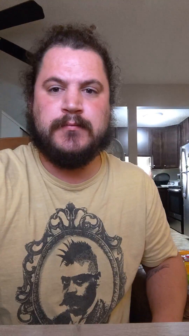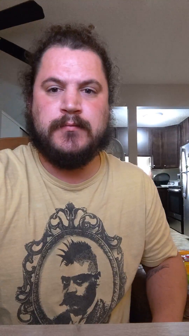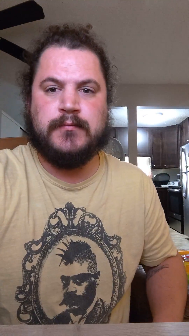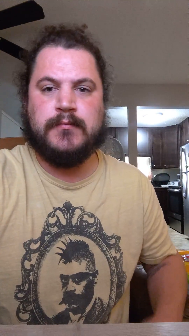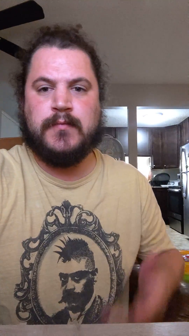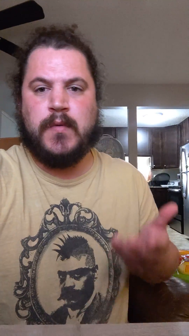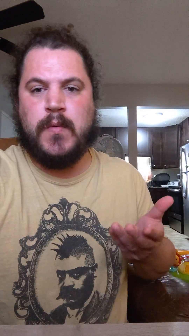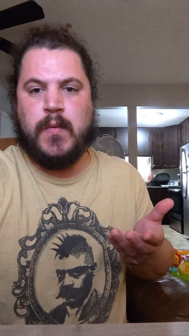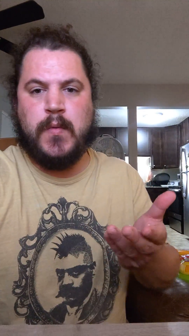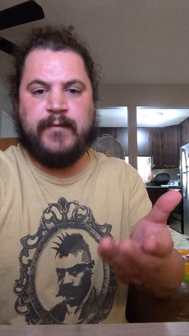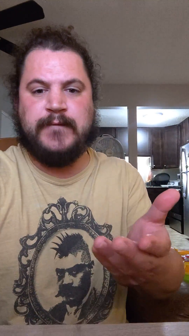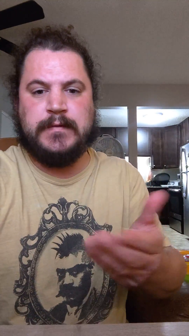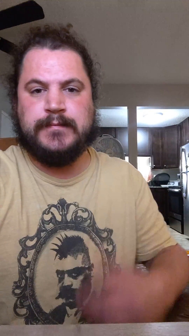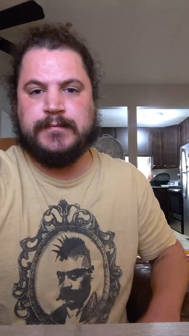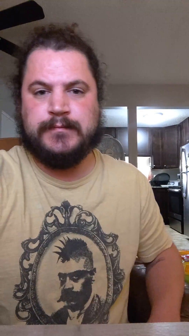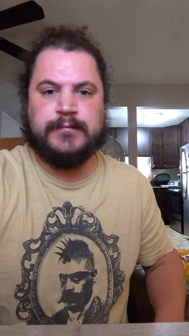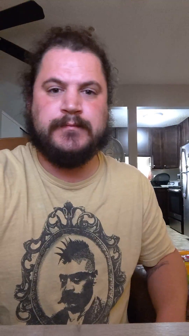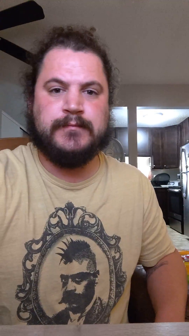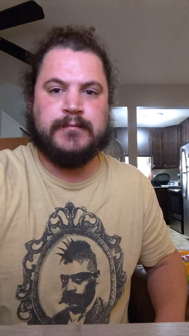oven